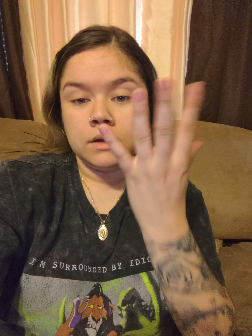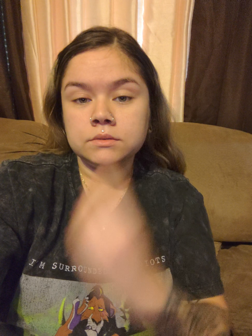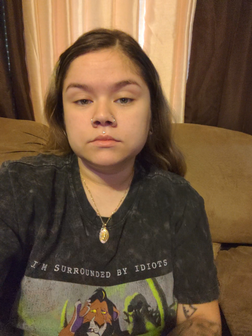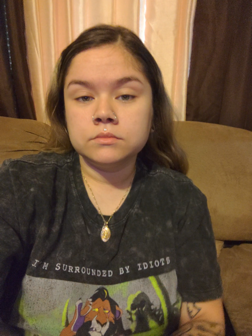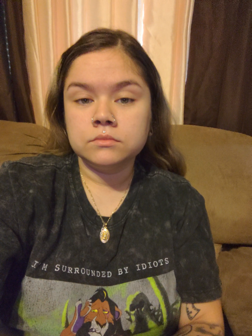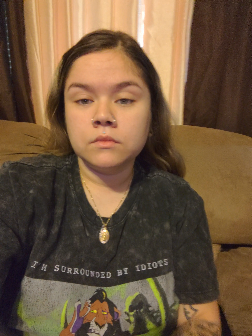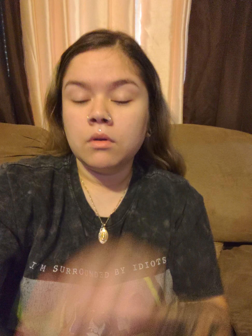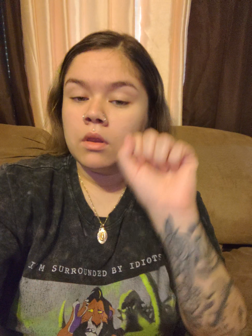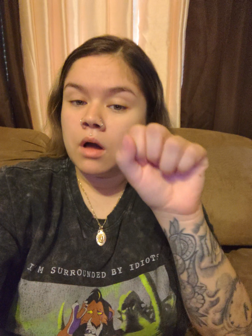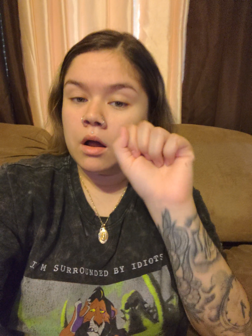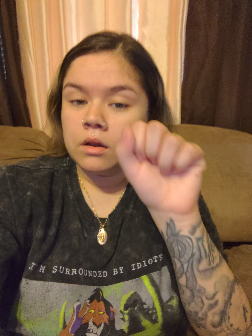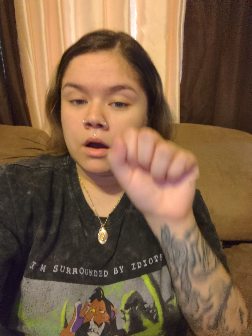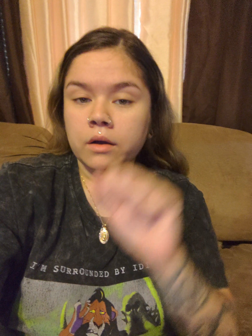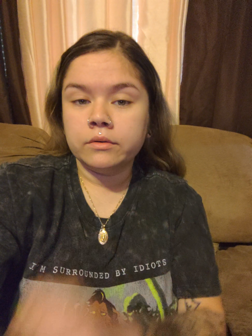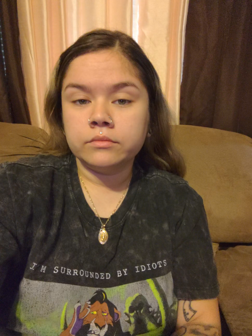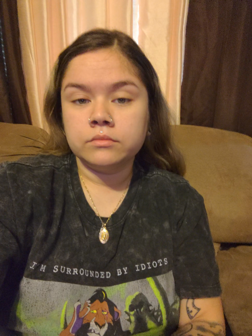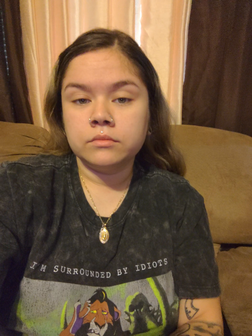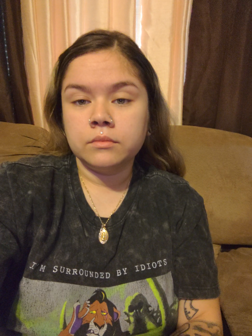knock